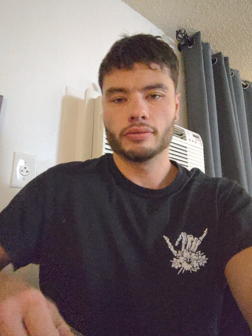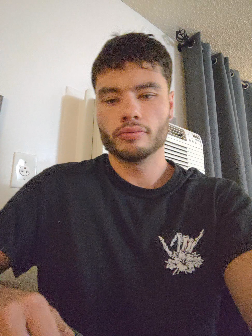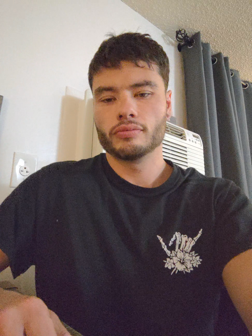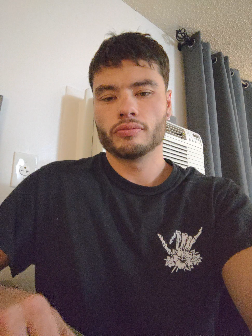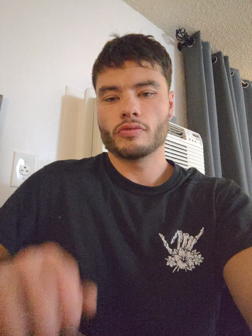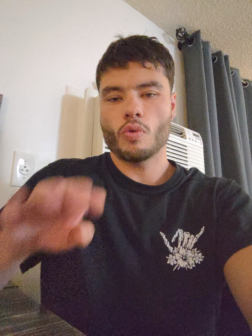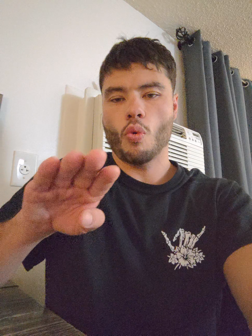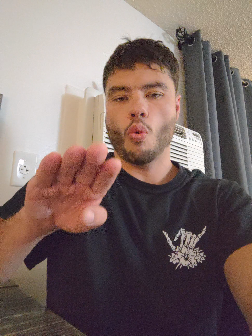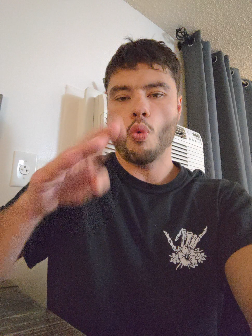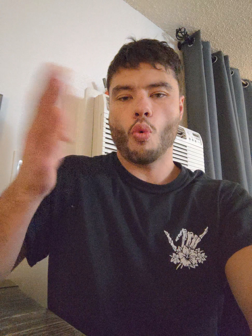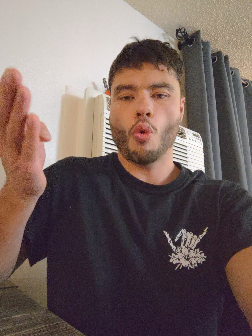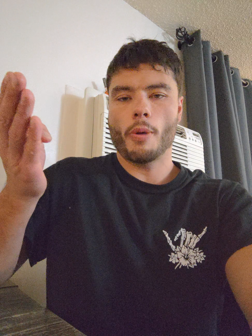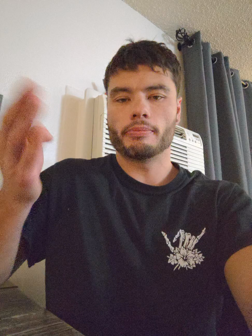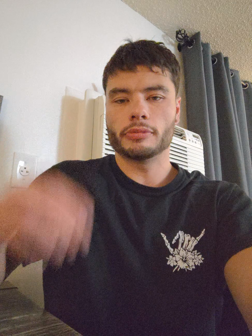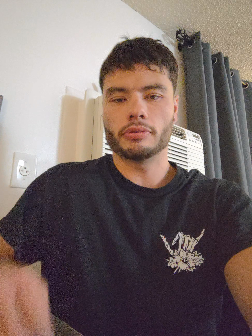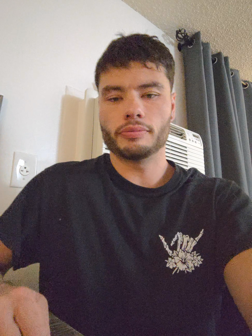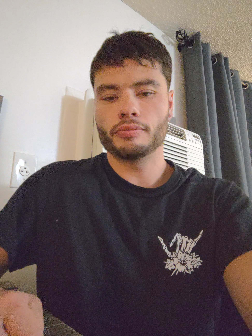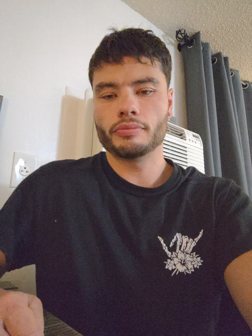open